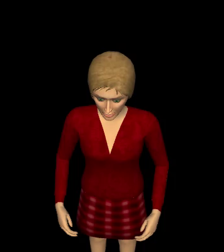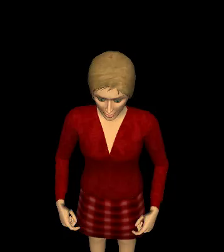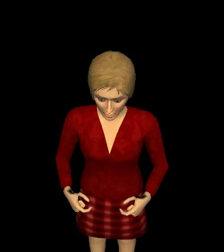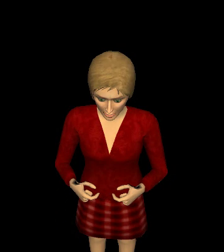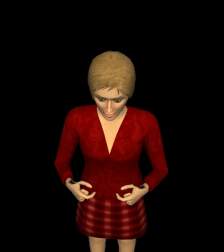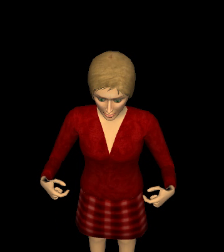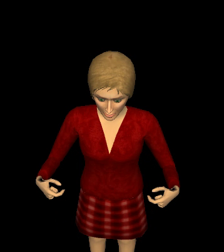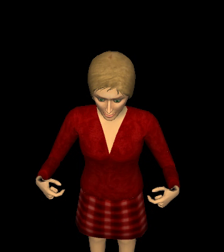واسع